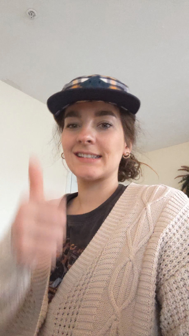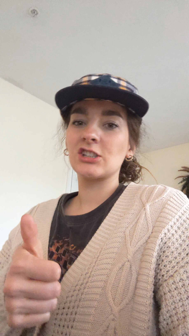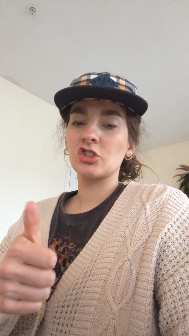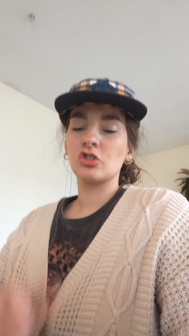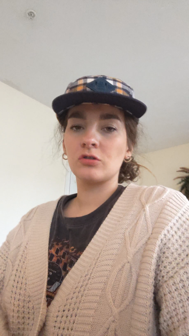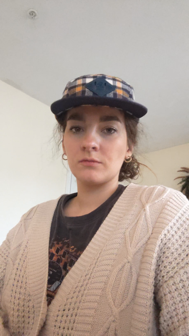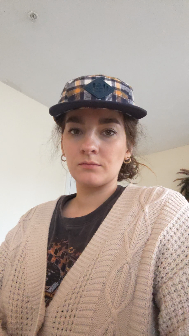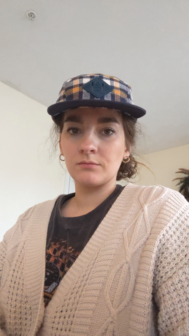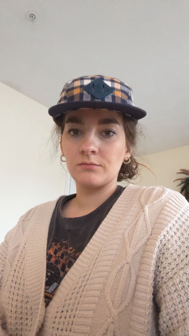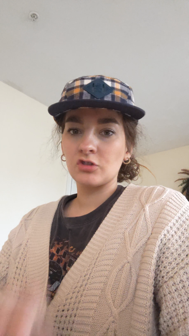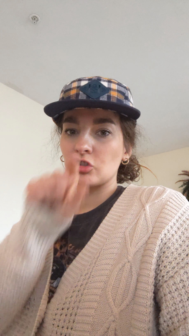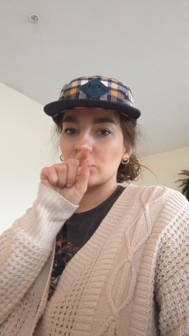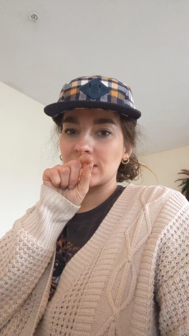chicken